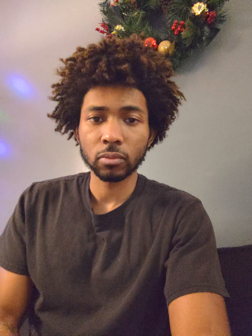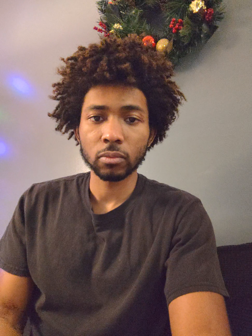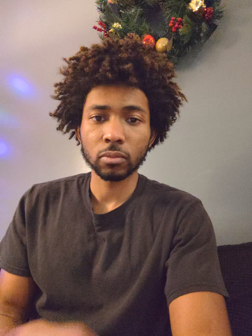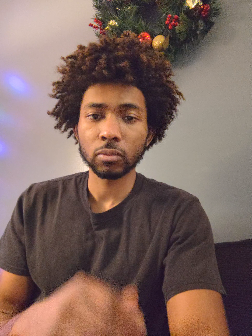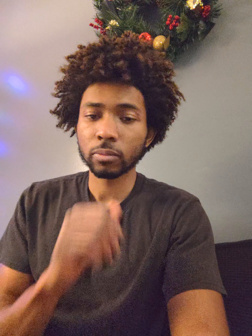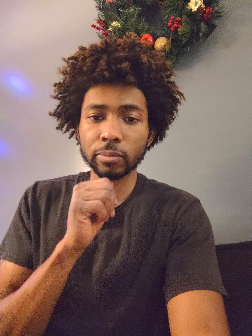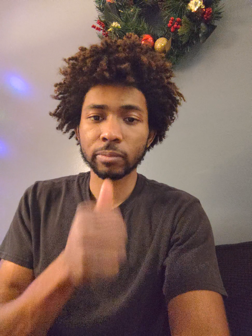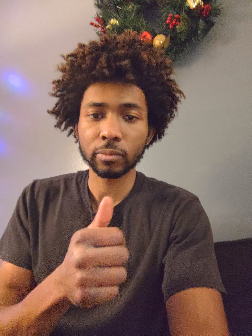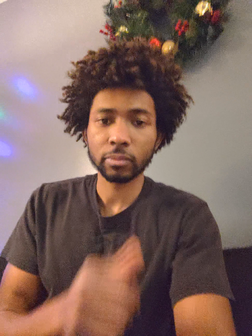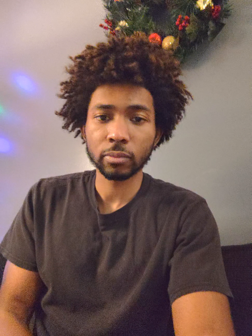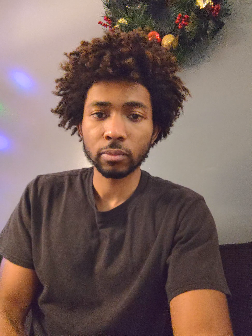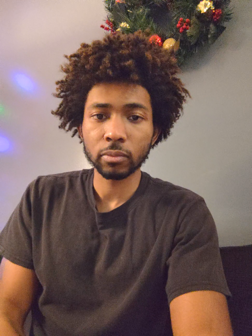not